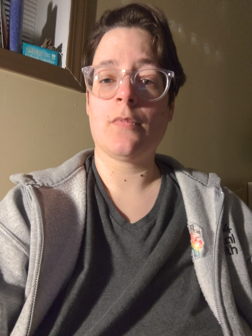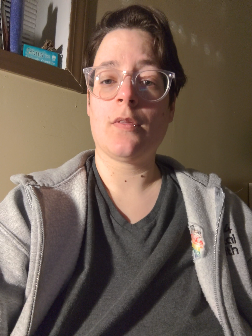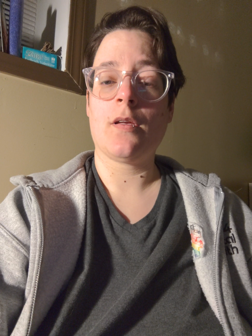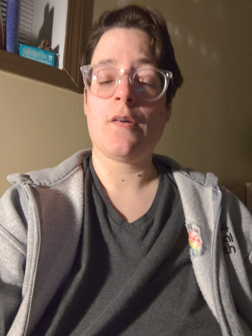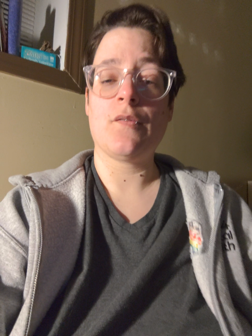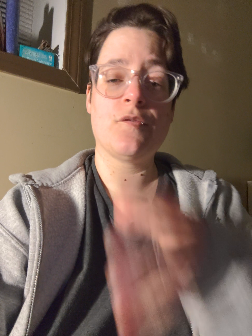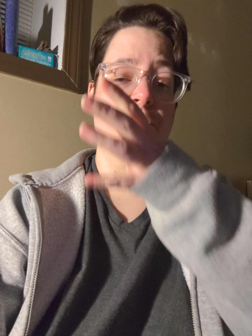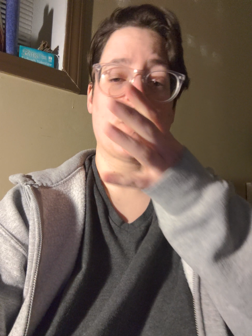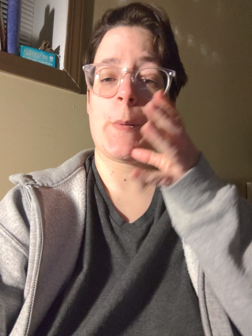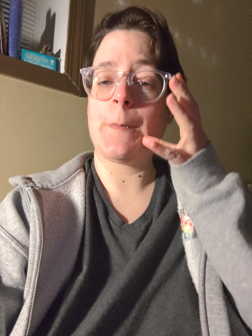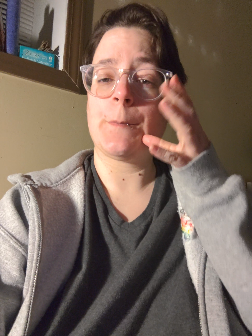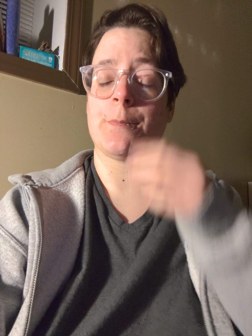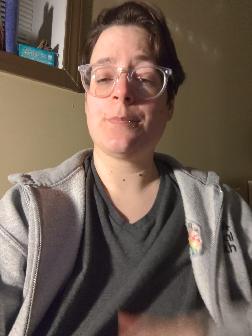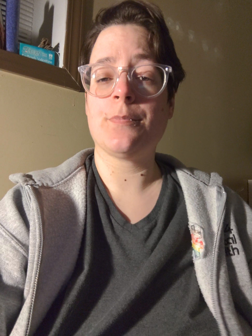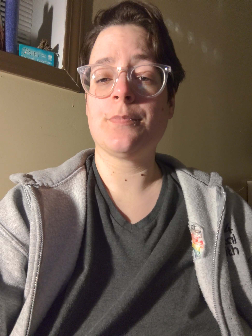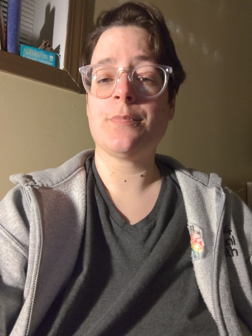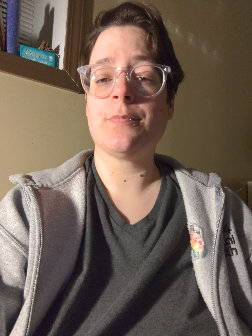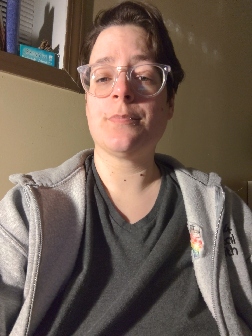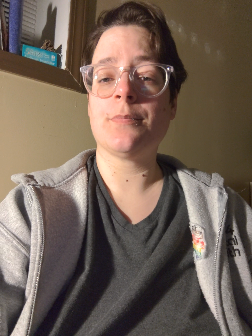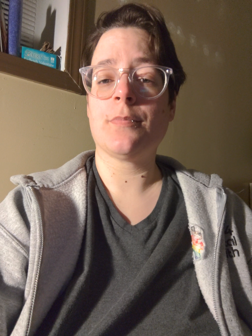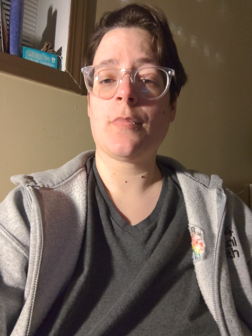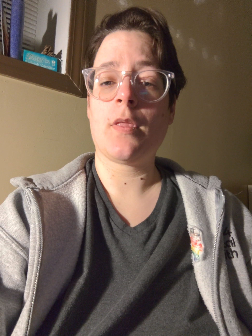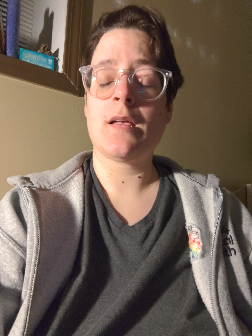farm